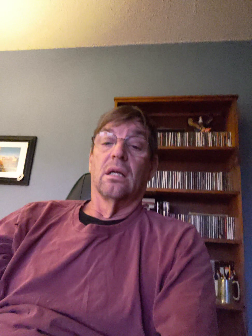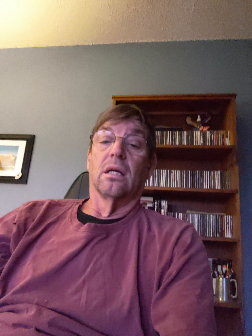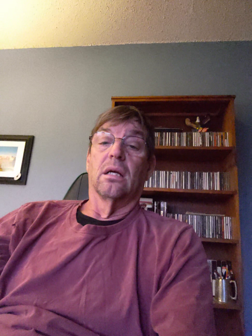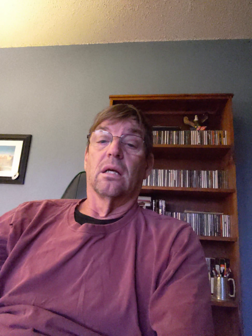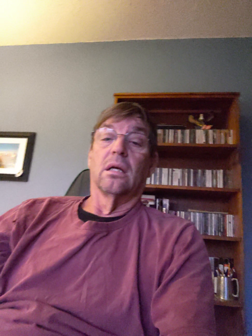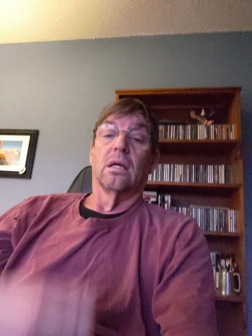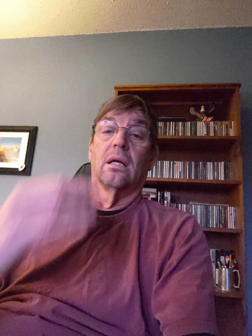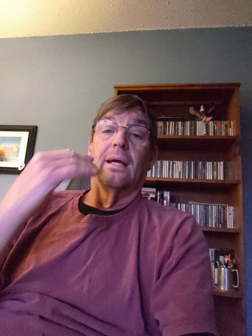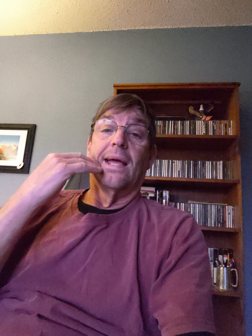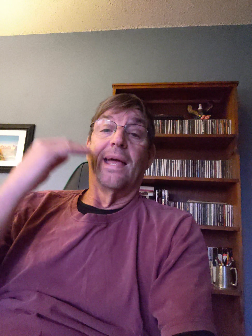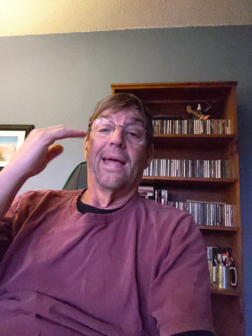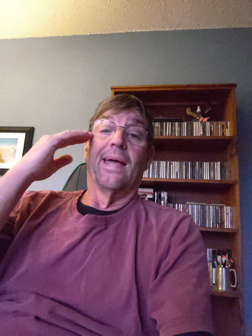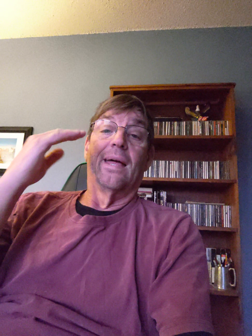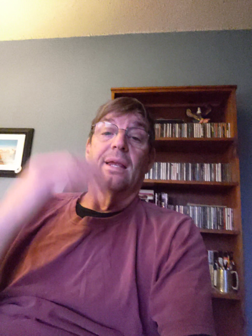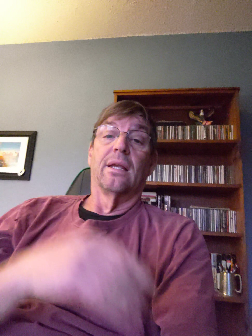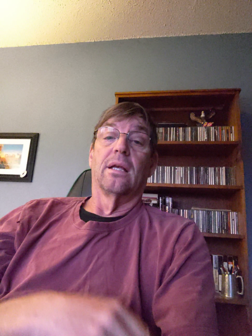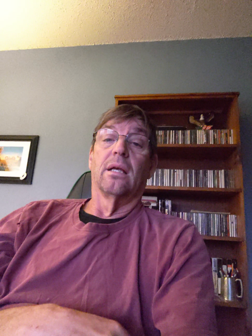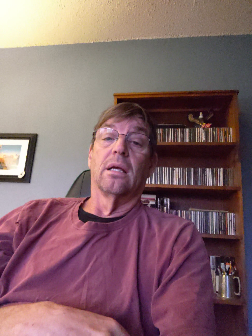head